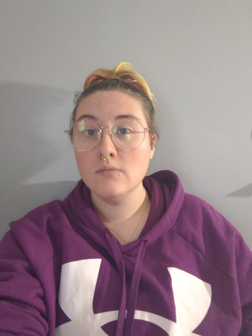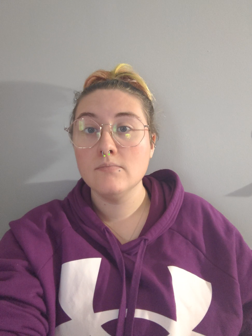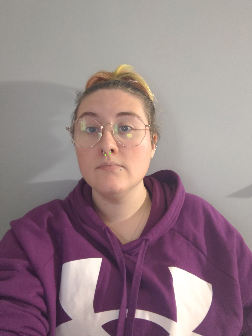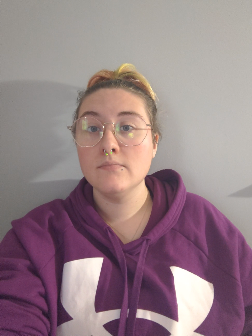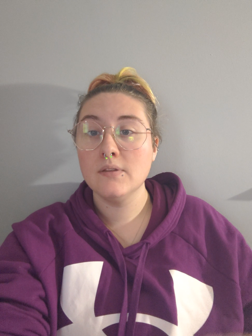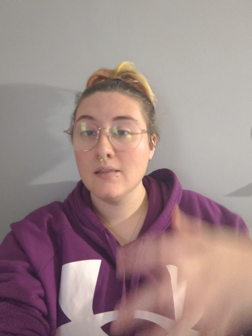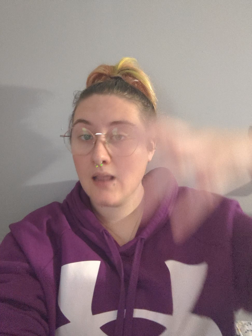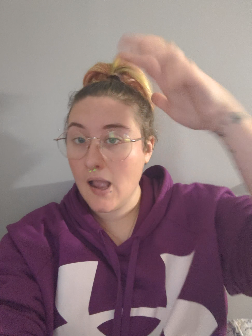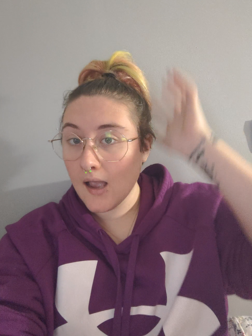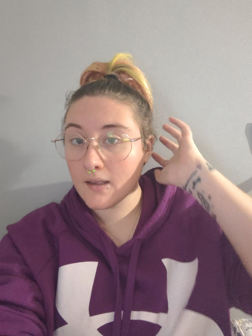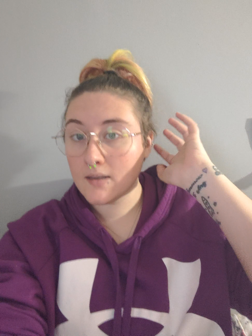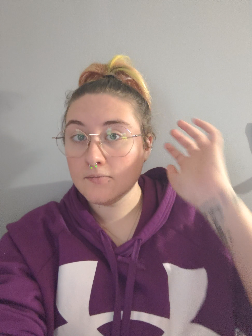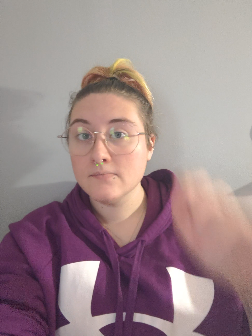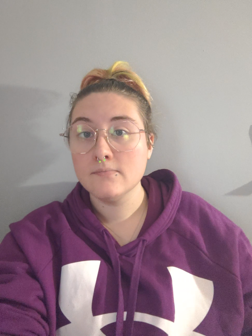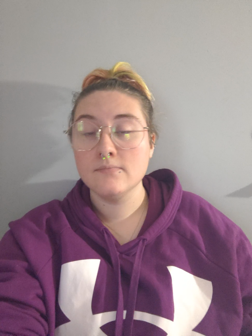lion